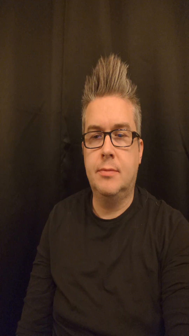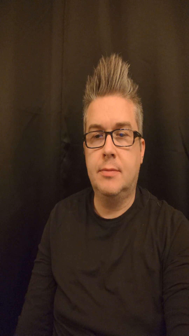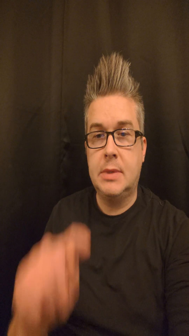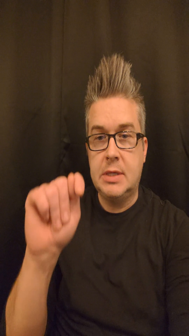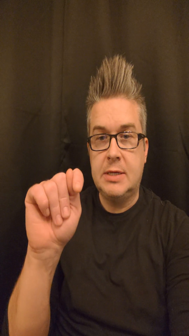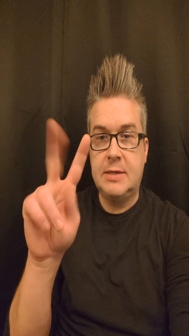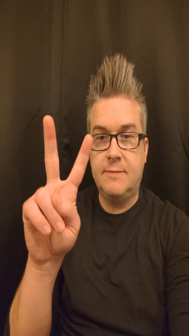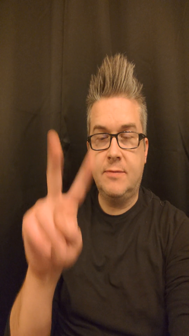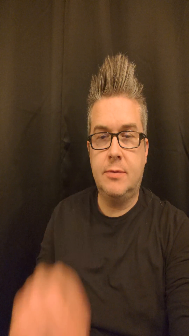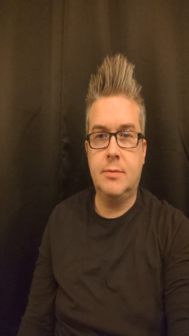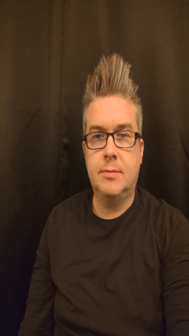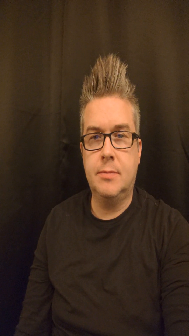TV